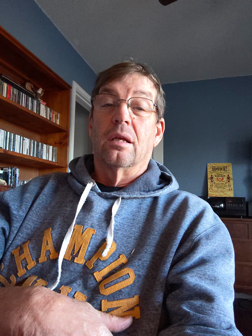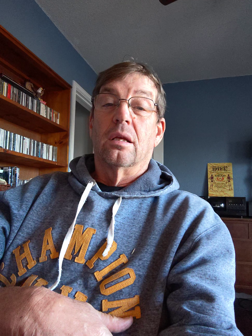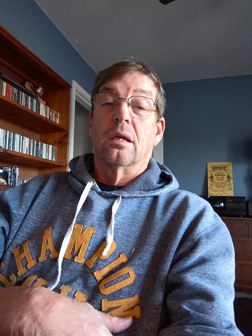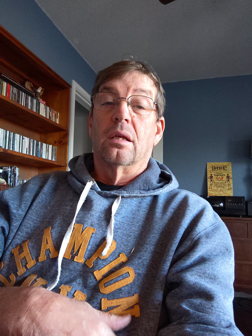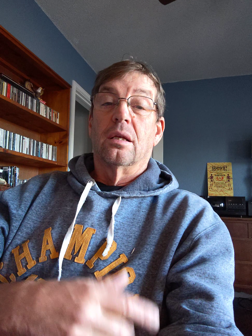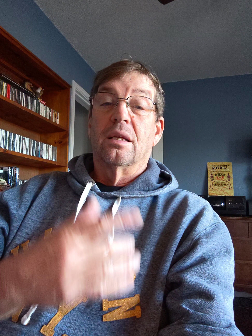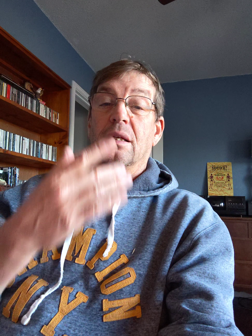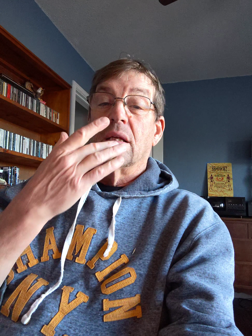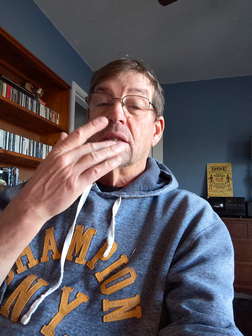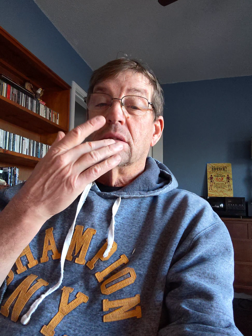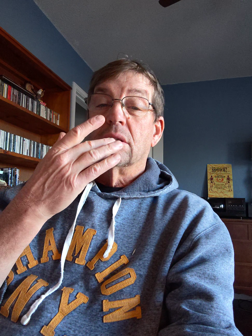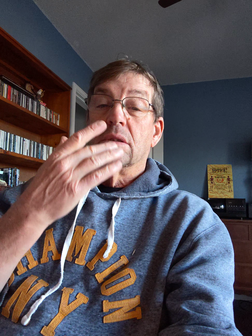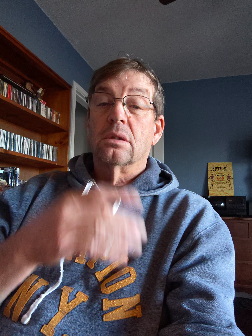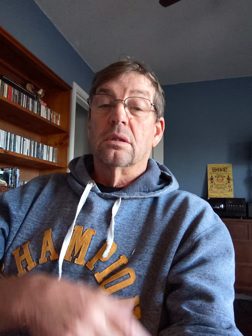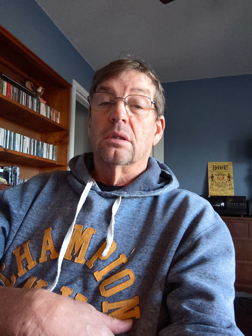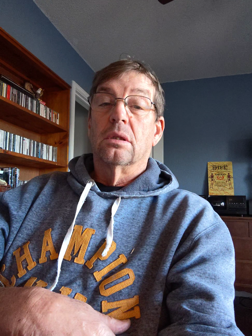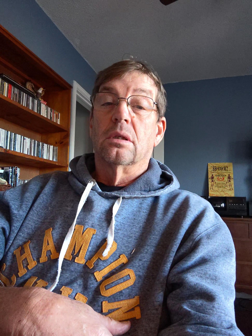taste